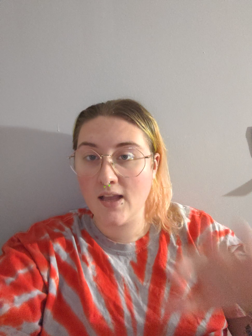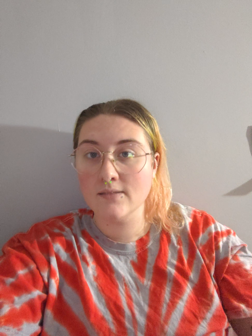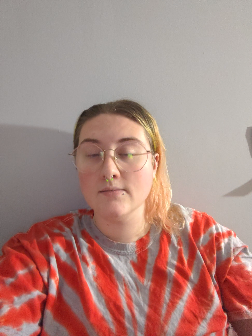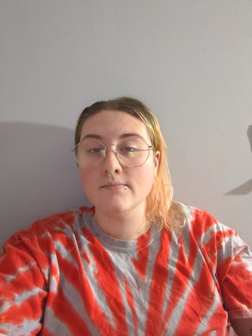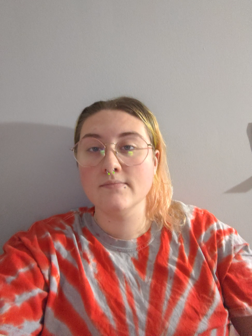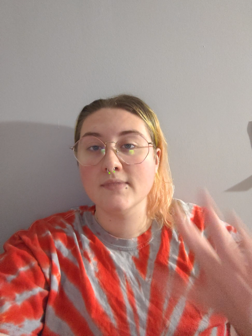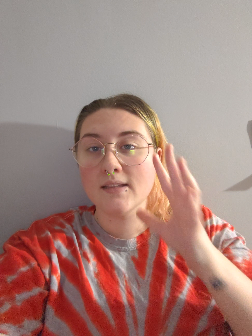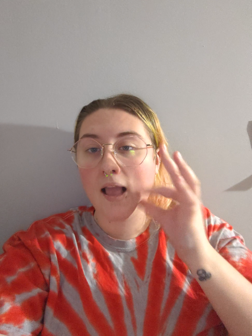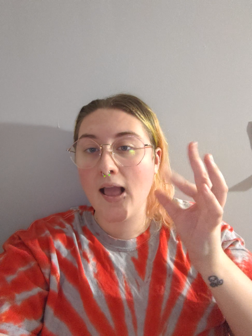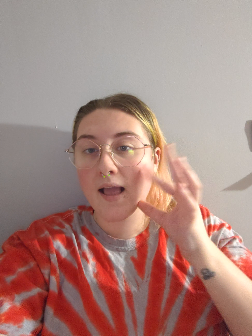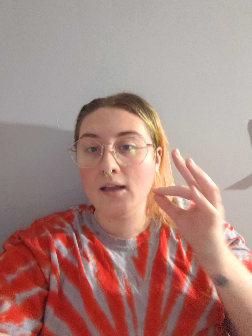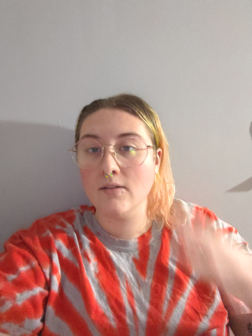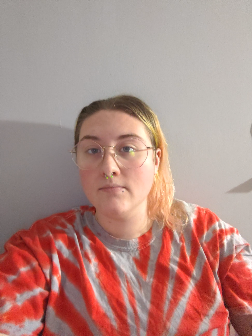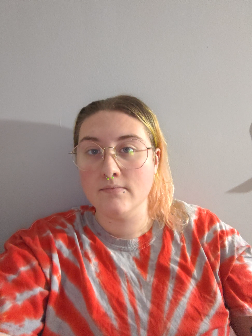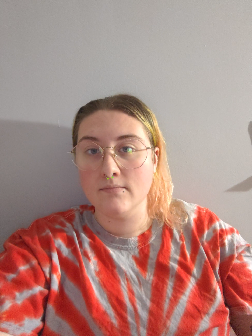cat